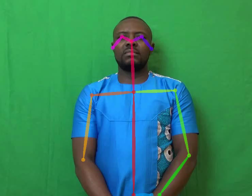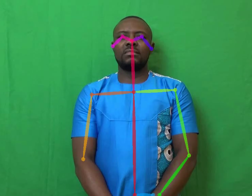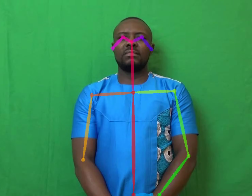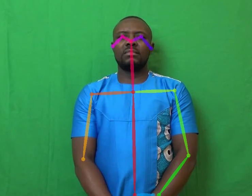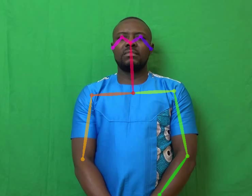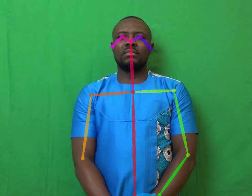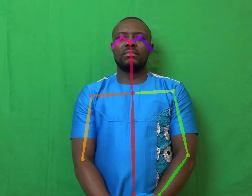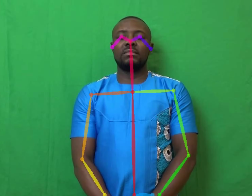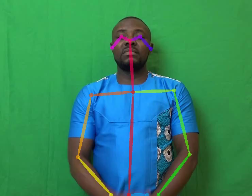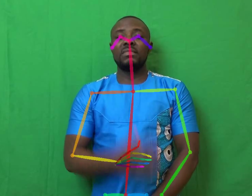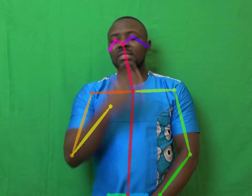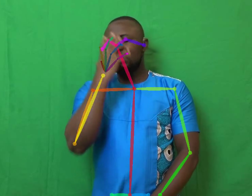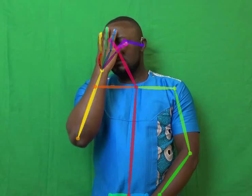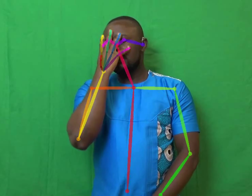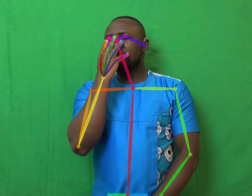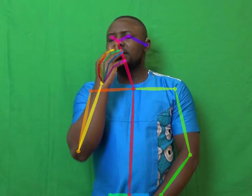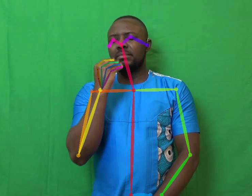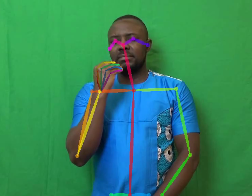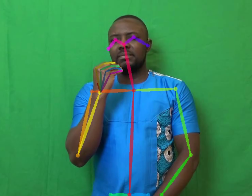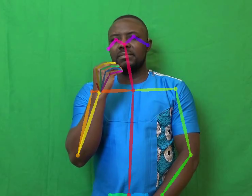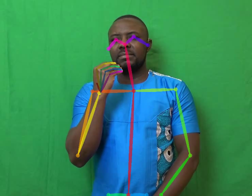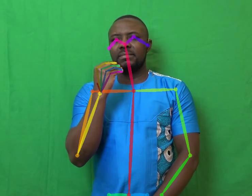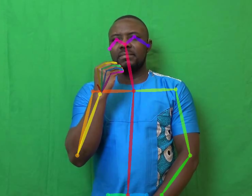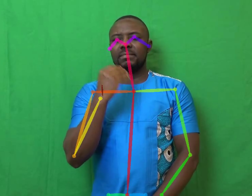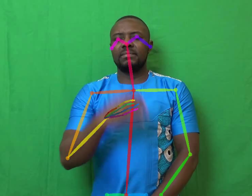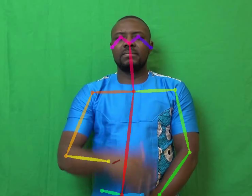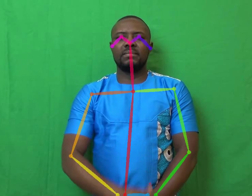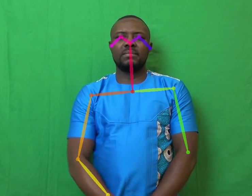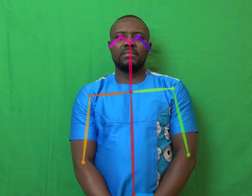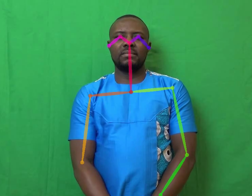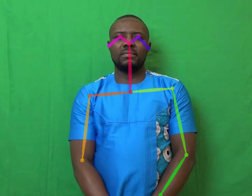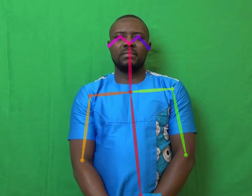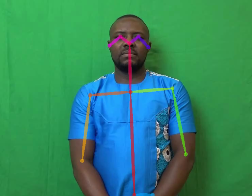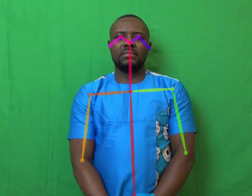sleep